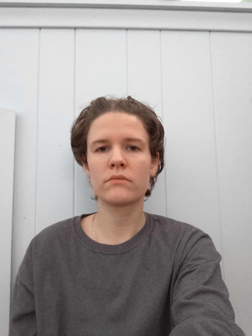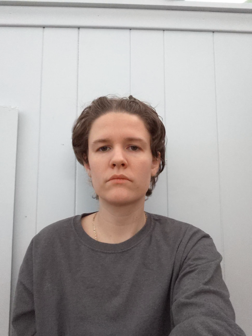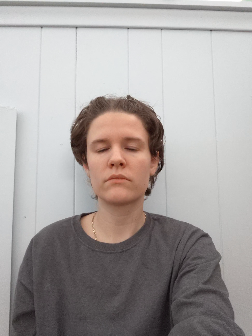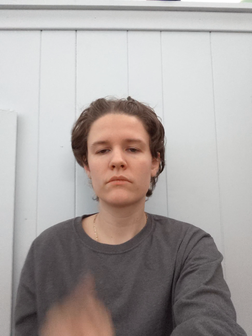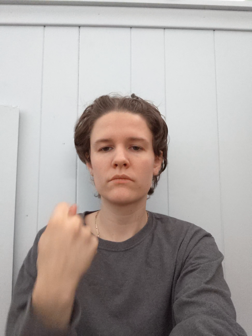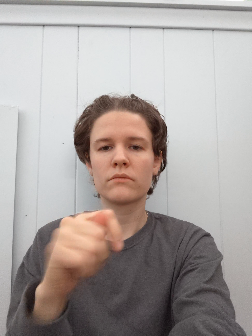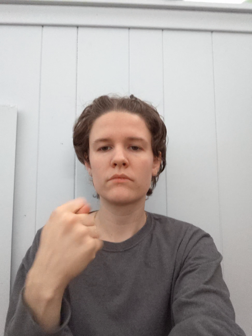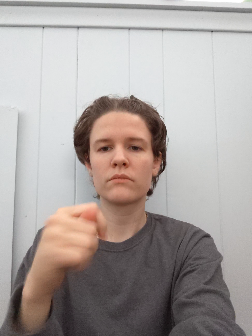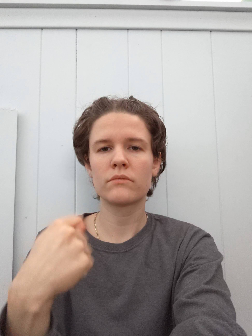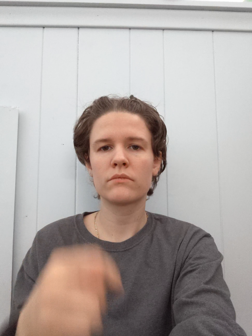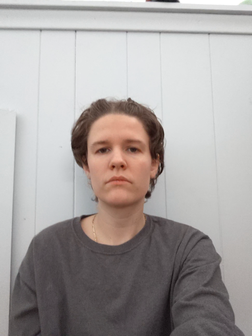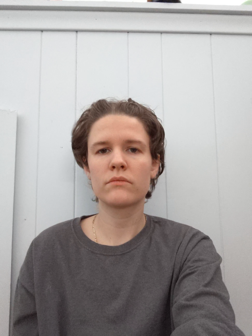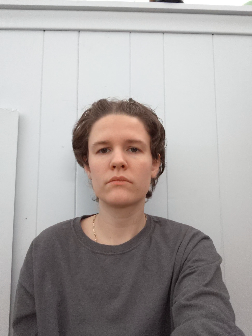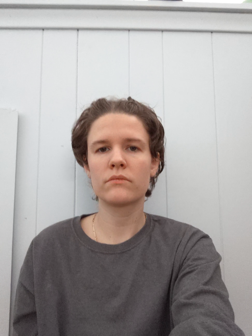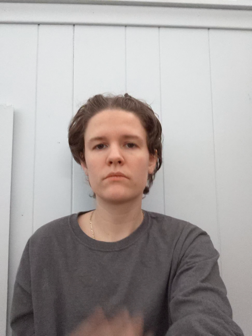toy